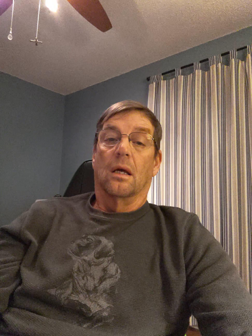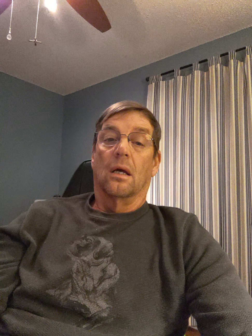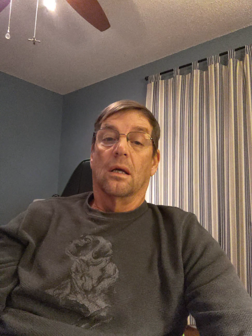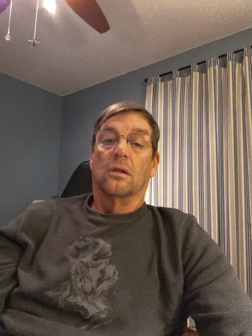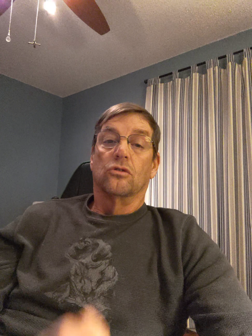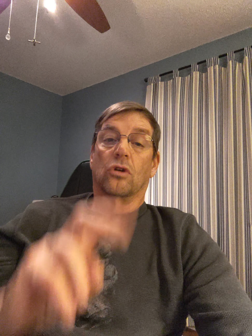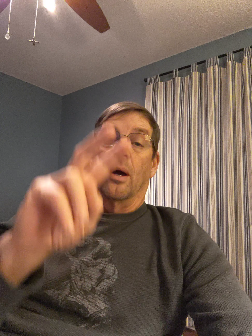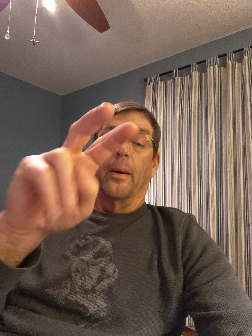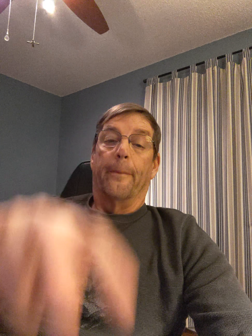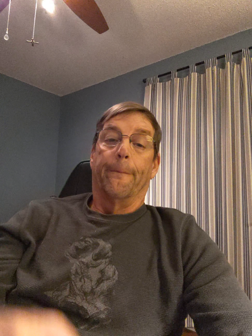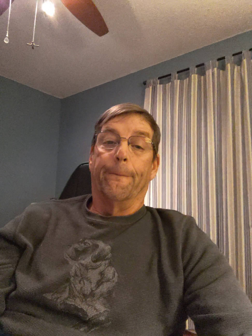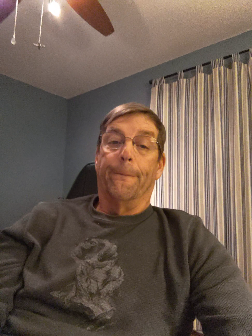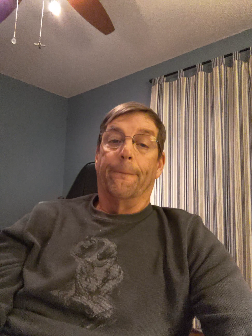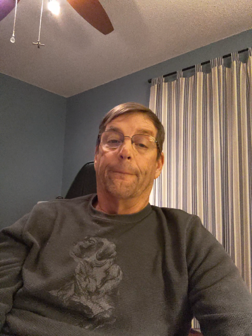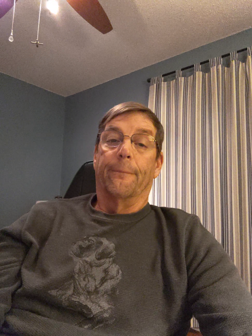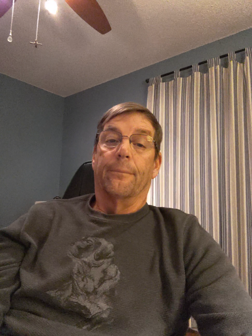jump